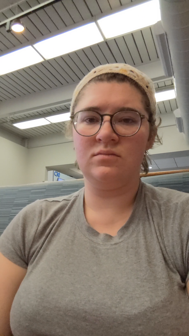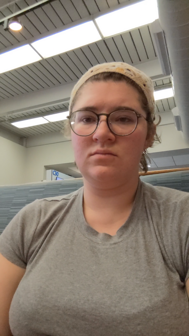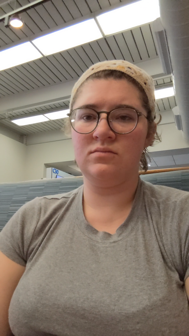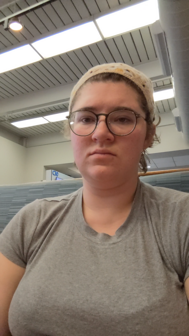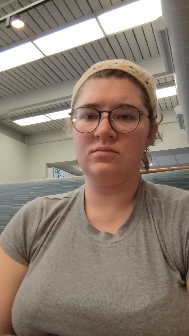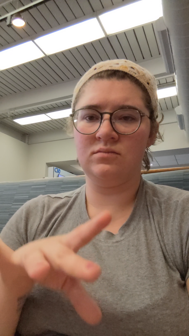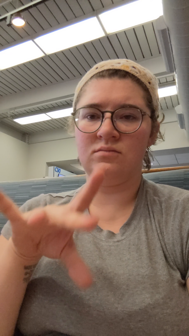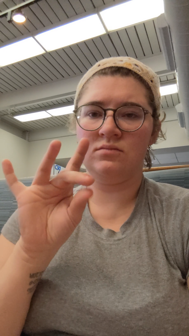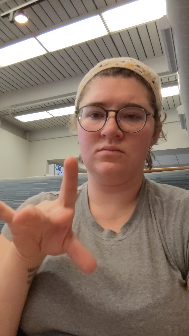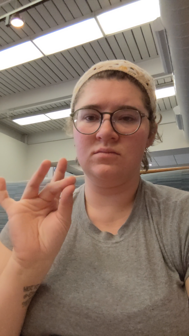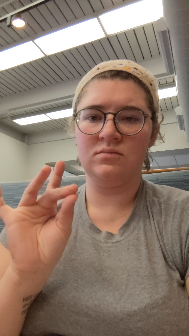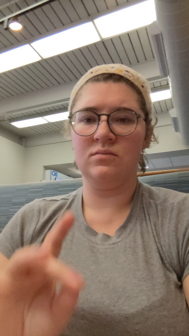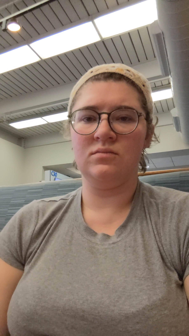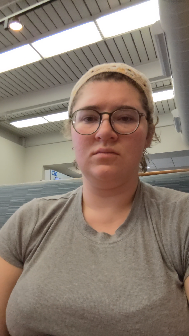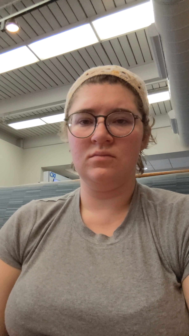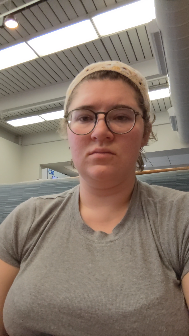choose